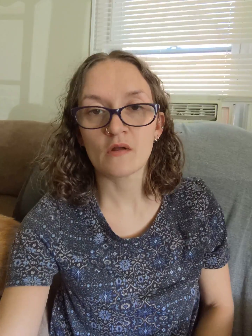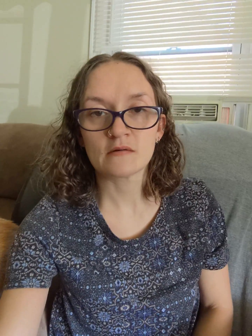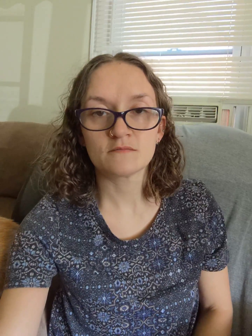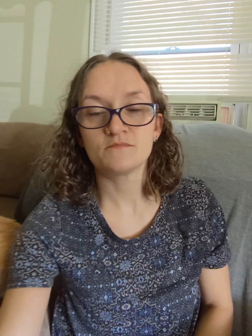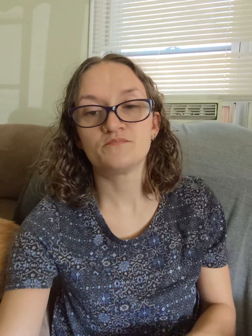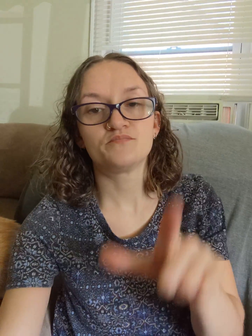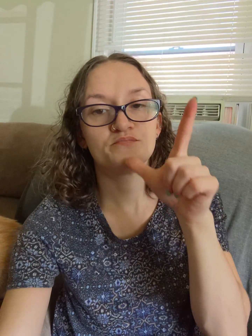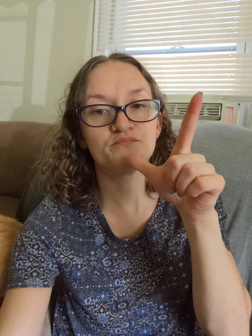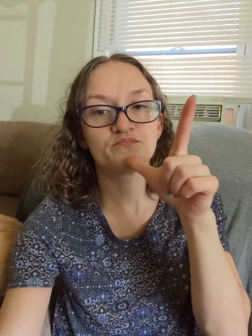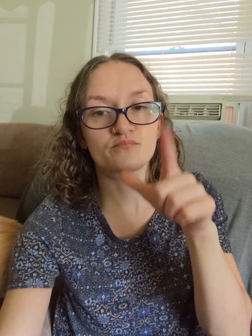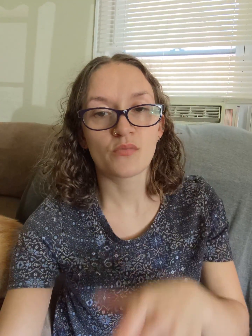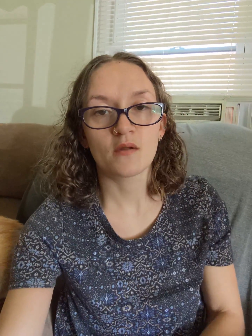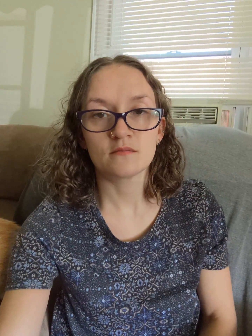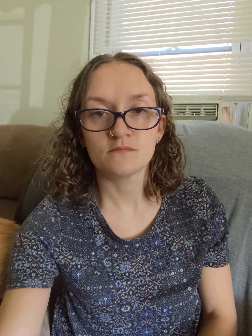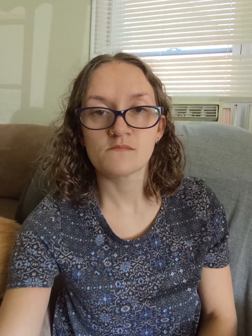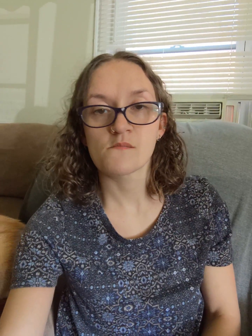lunch